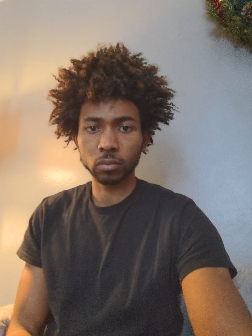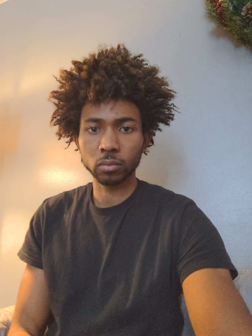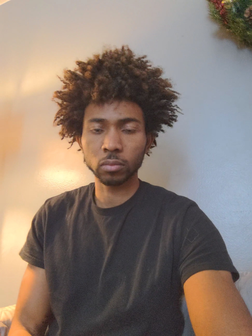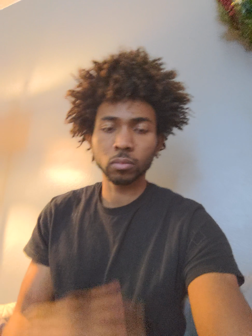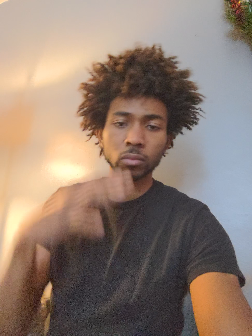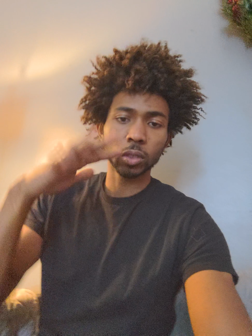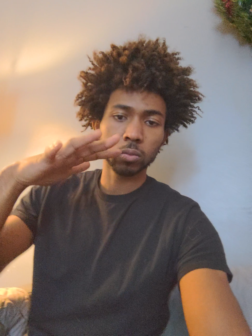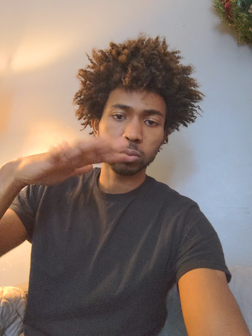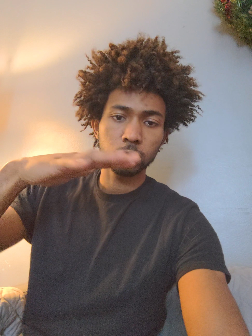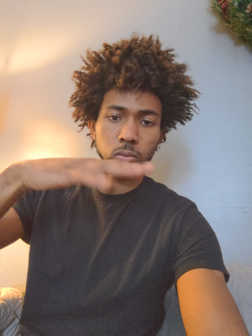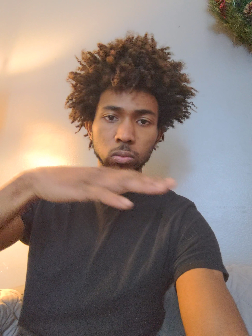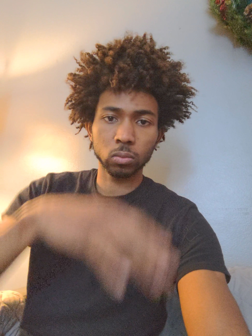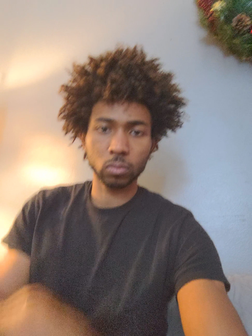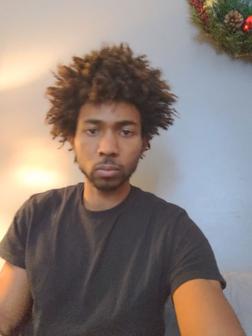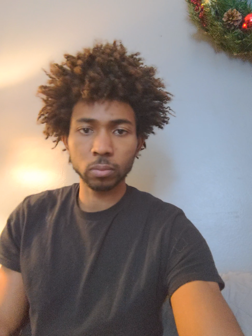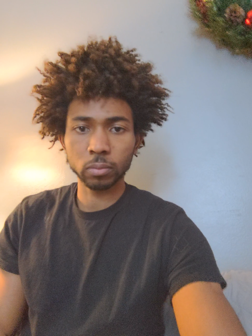helicopter